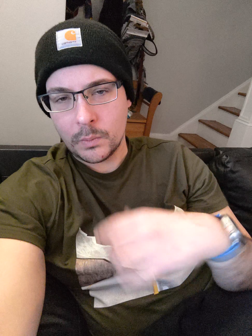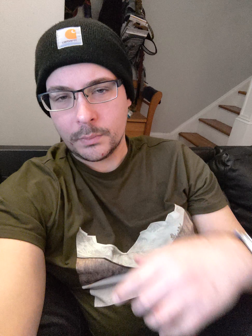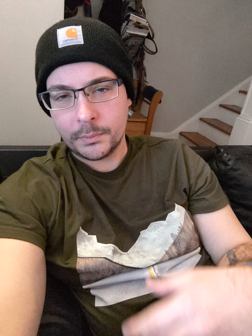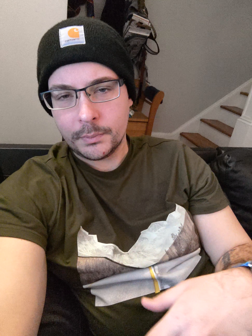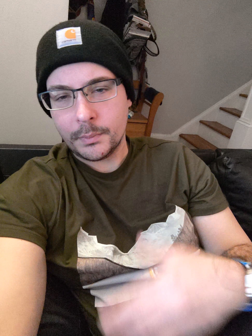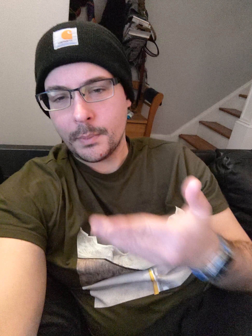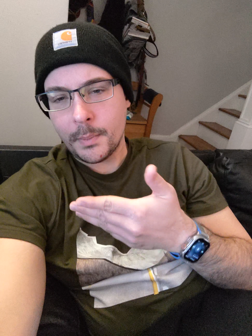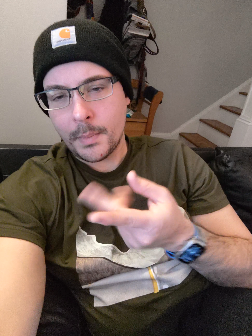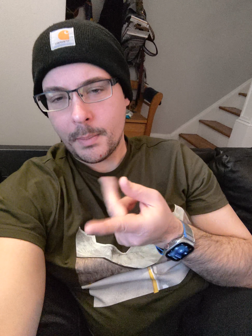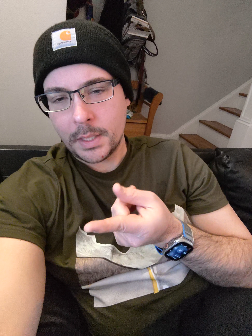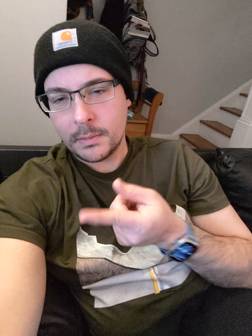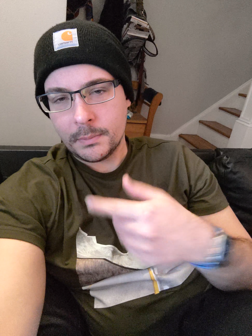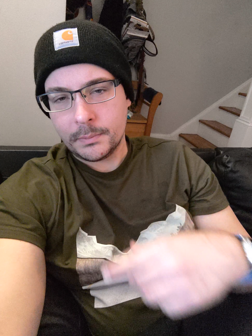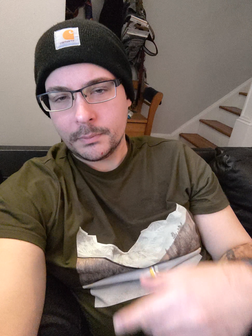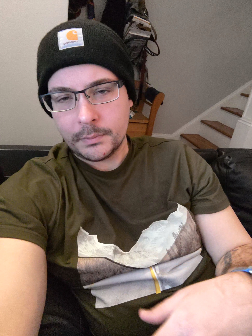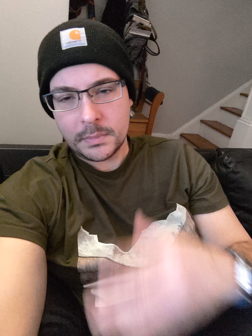puppy